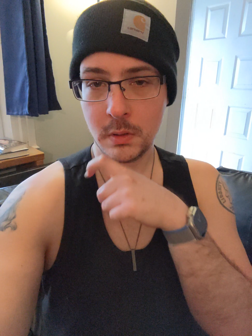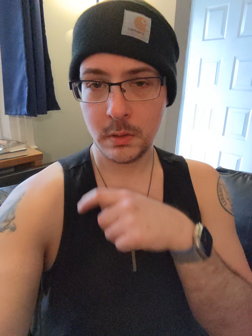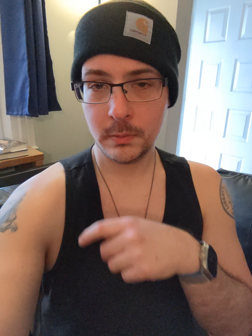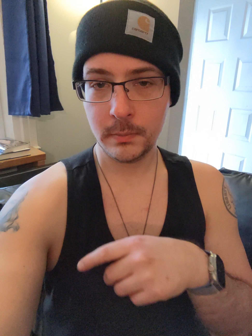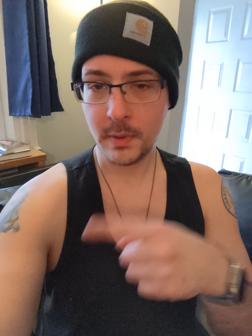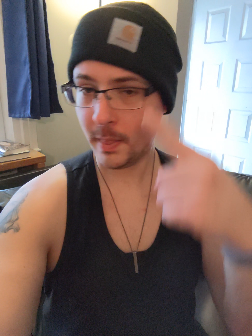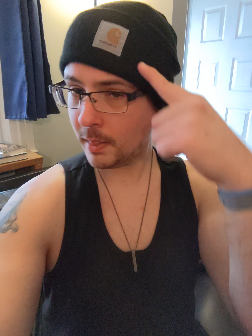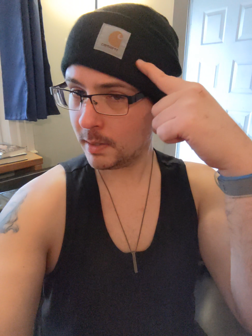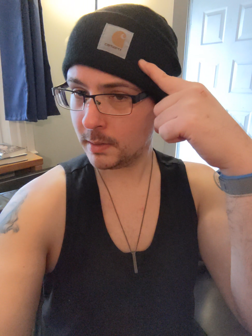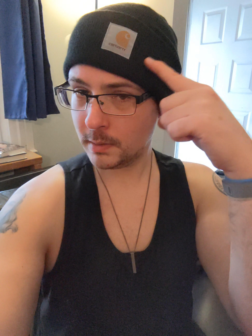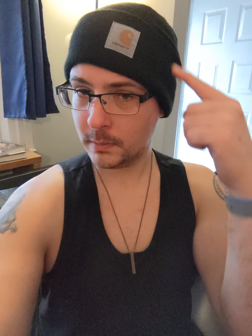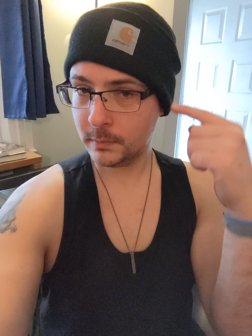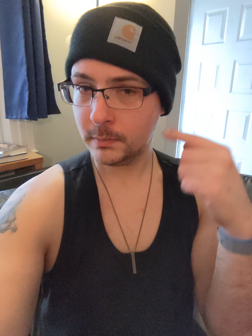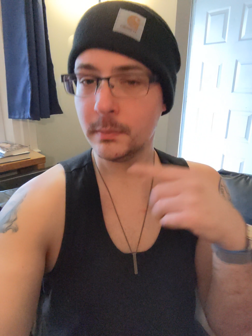think